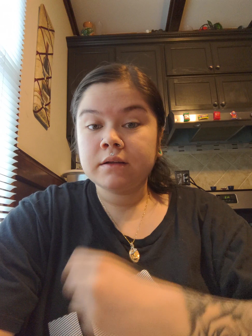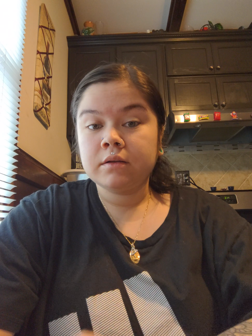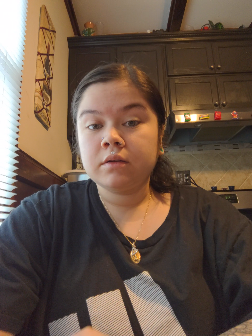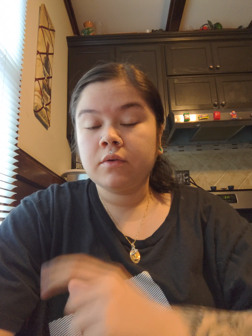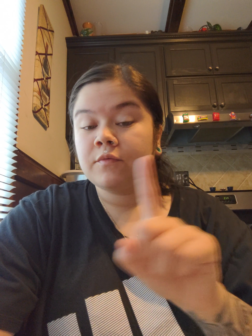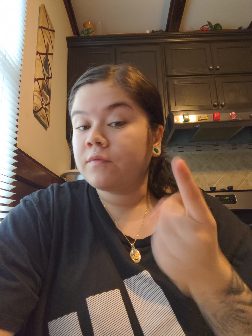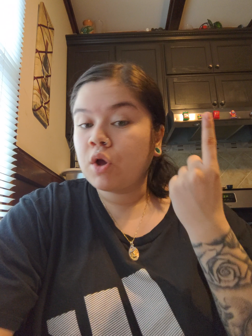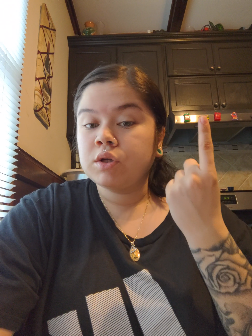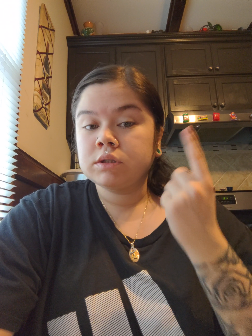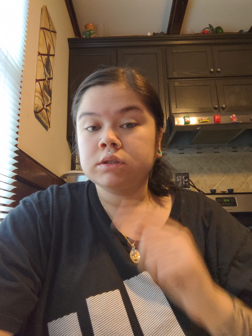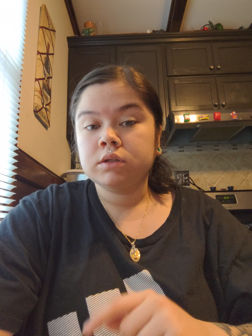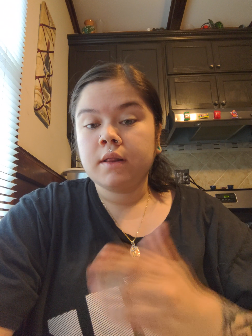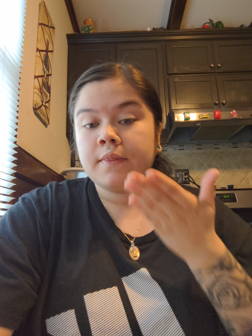first